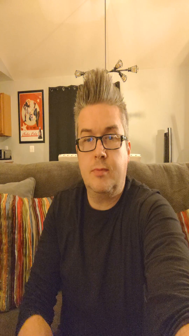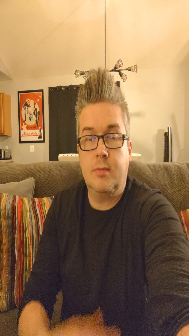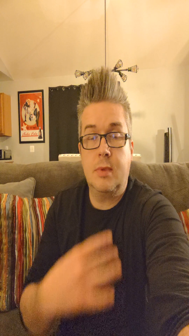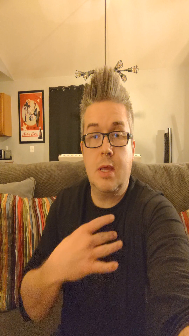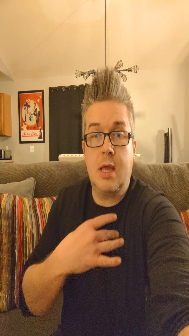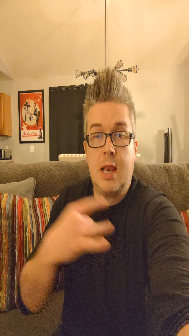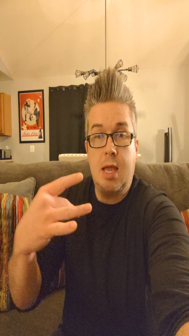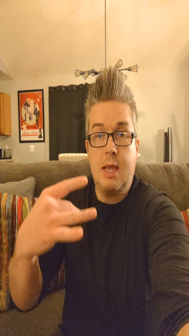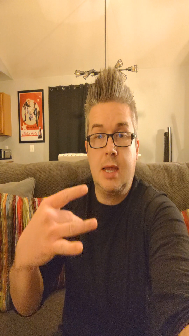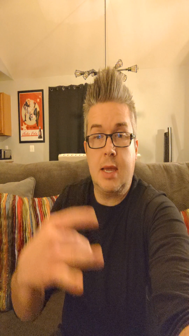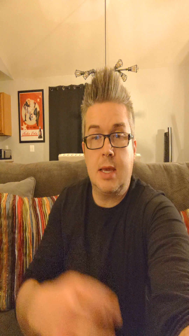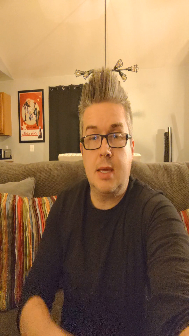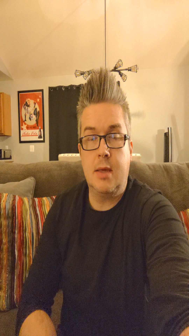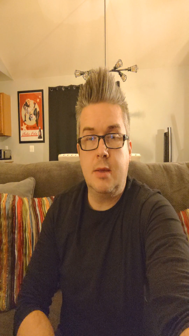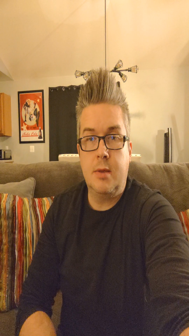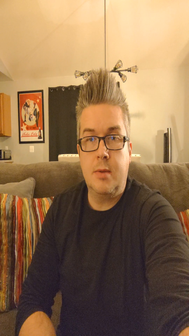like